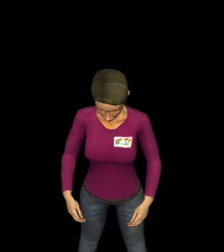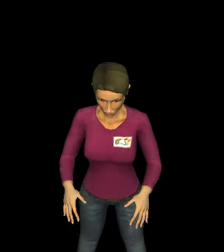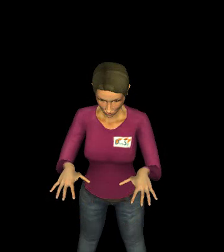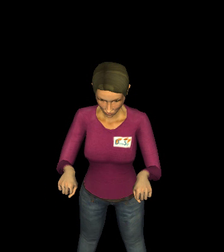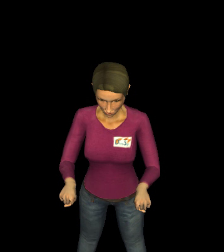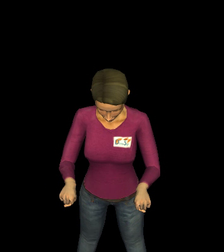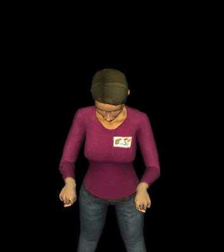مشغول